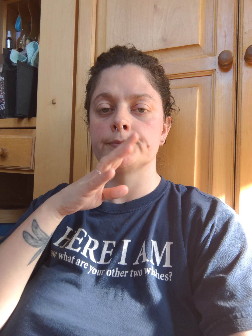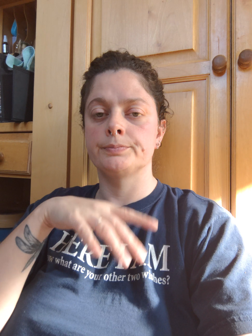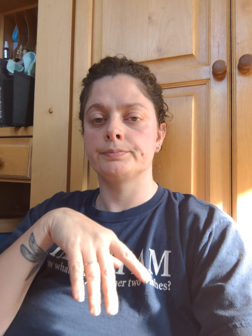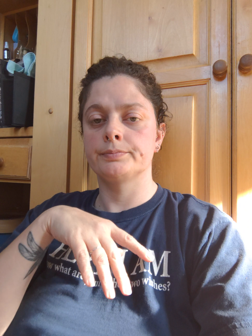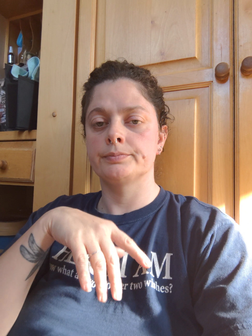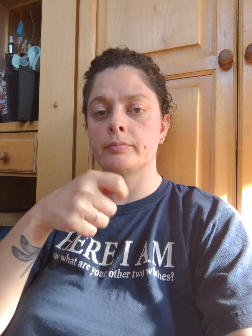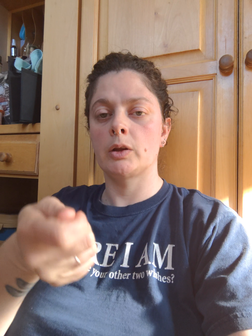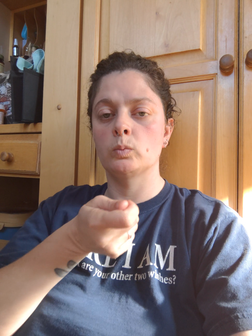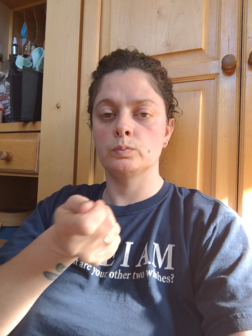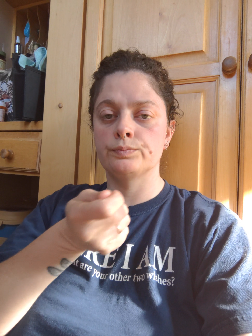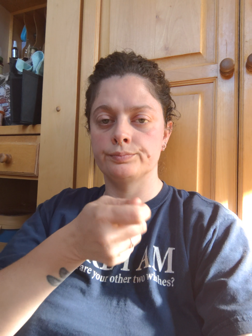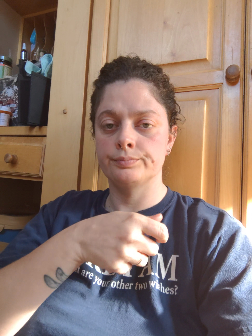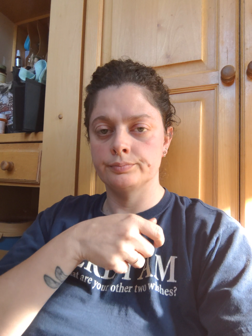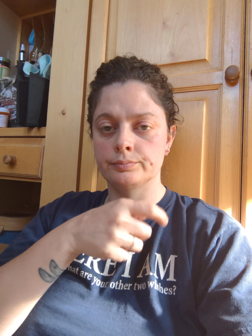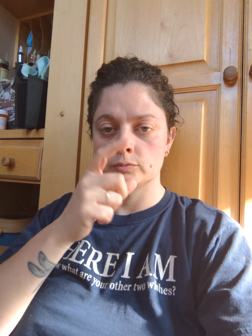vacuum